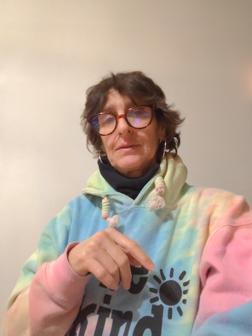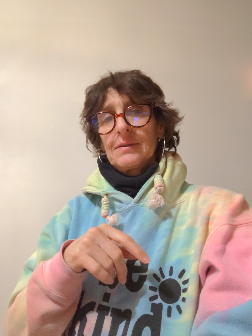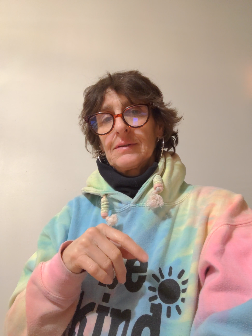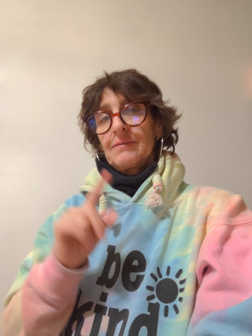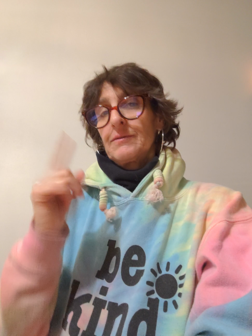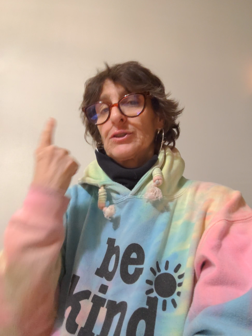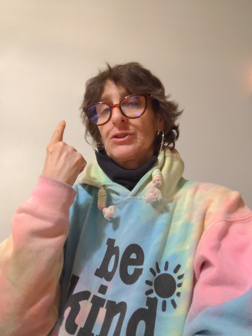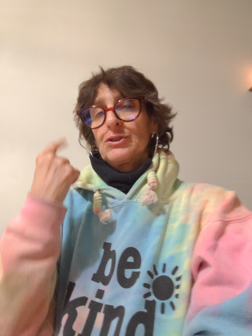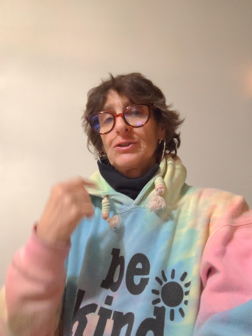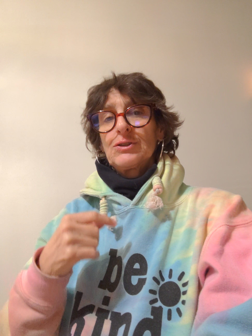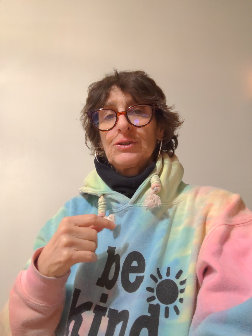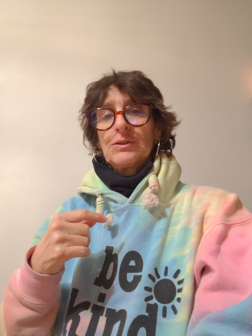first